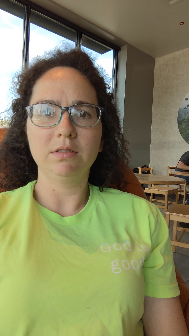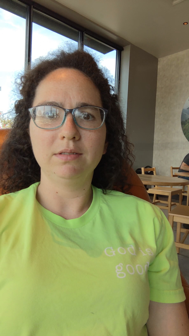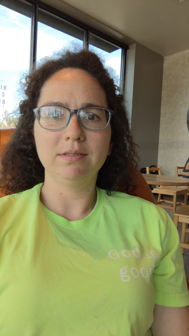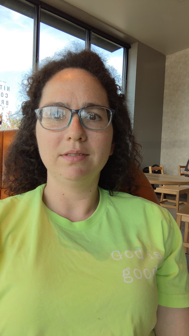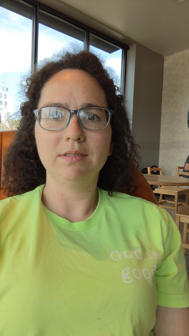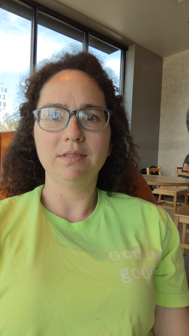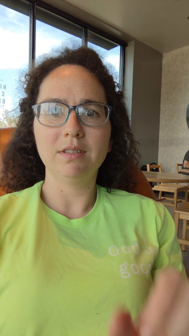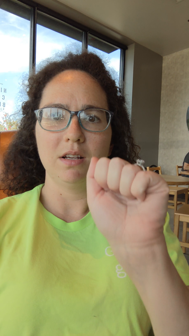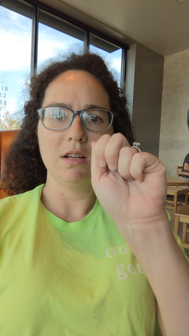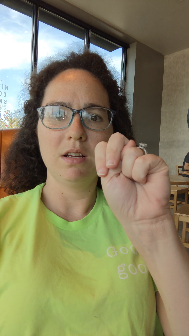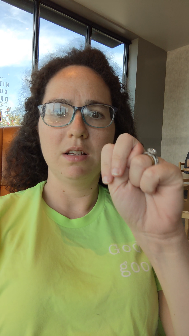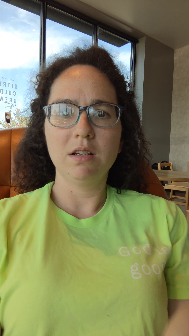an